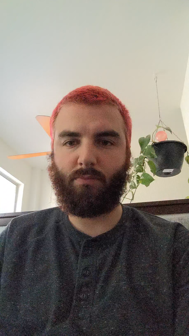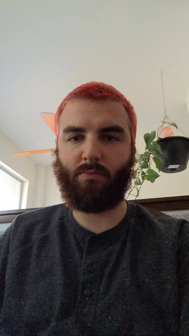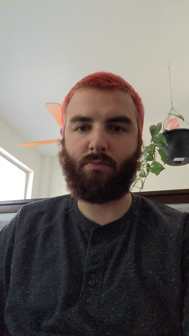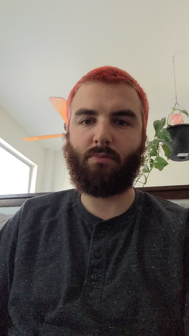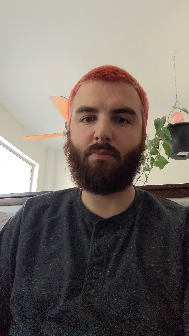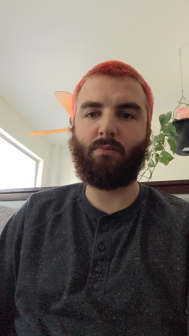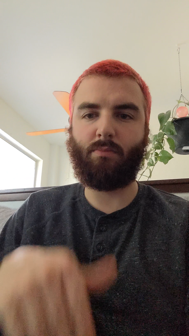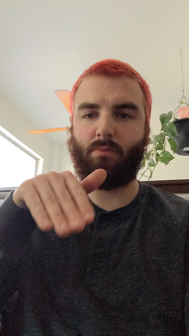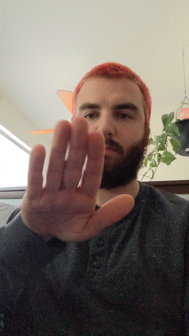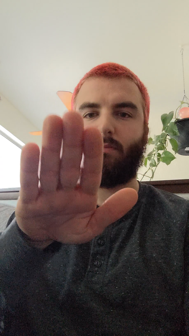enter